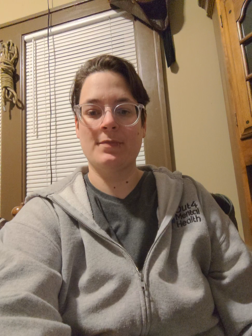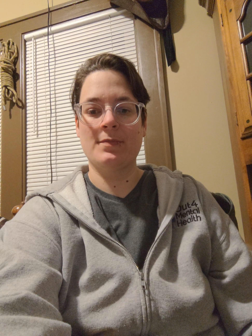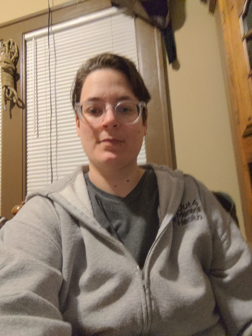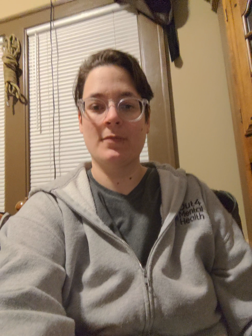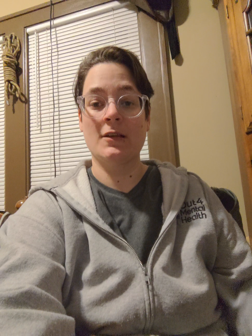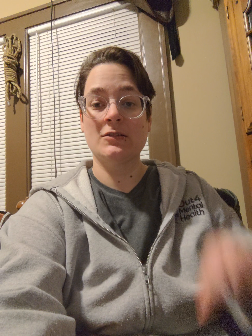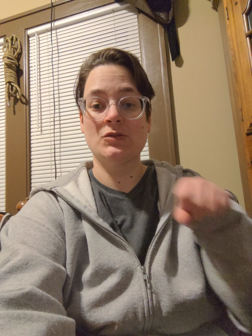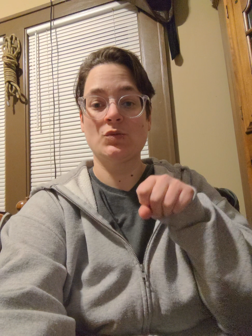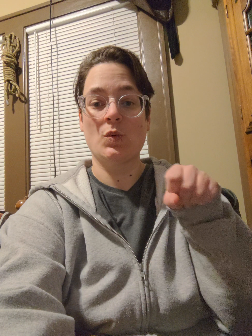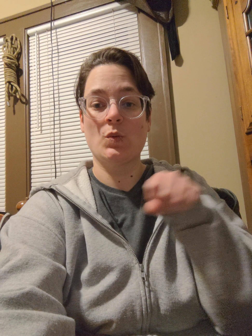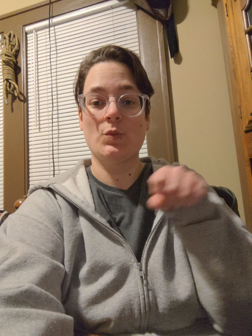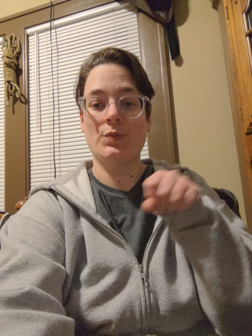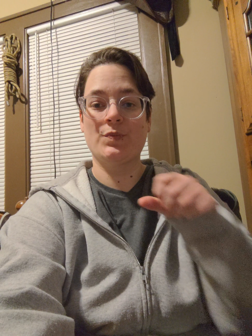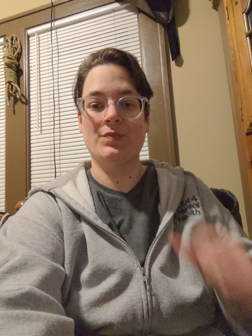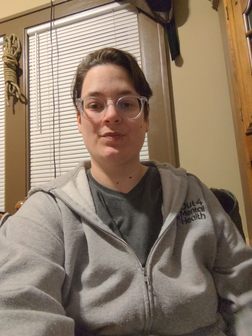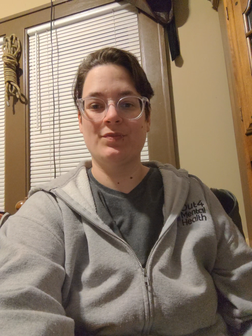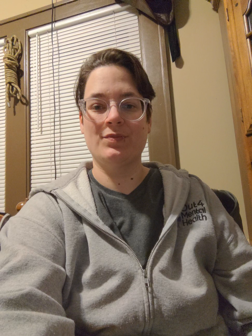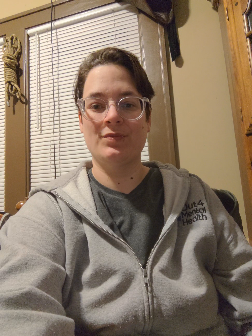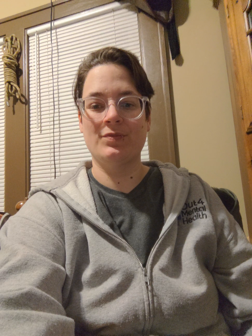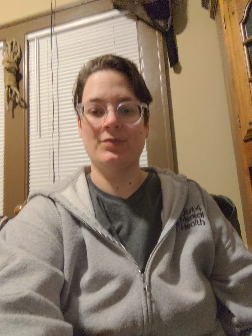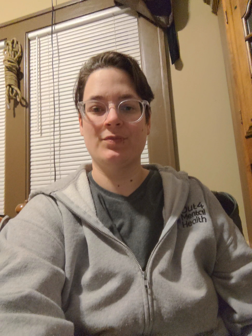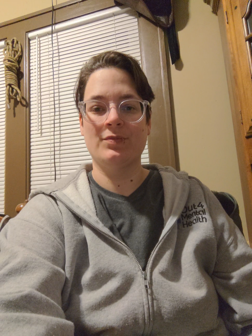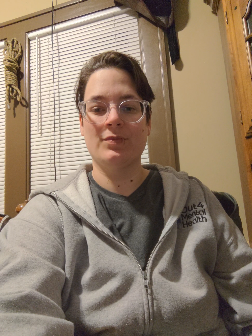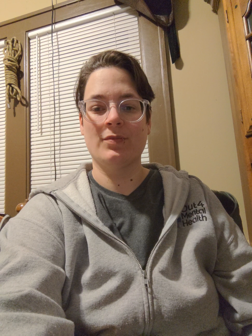shoe